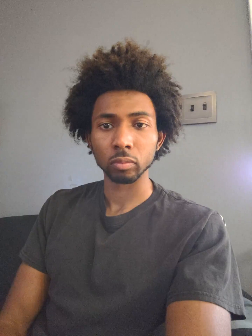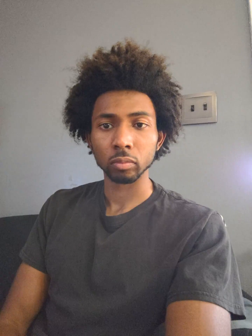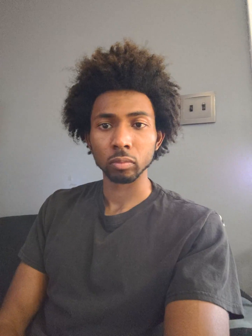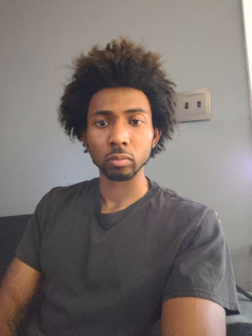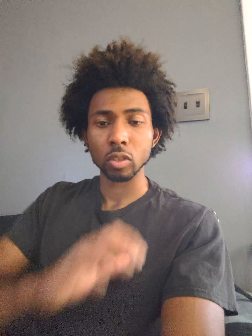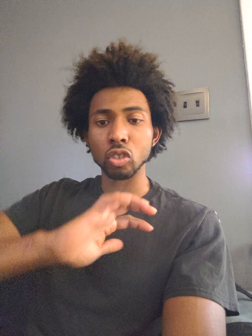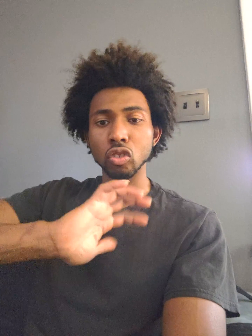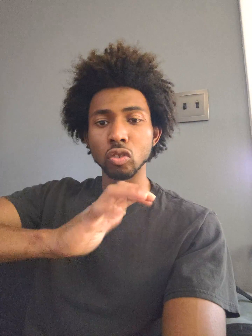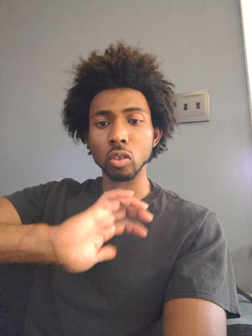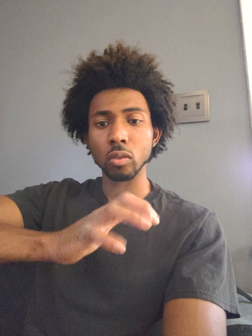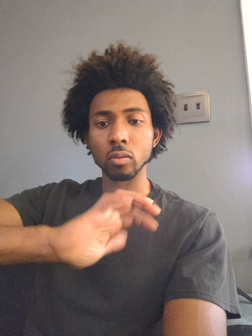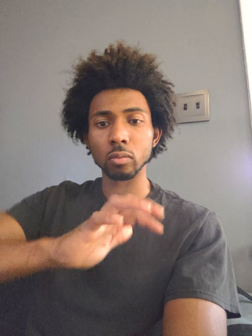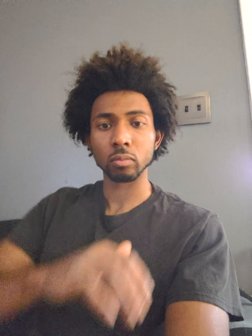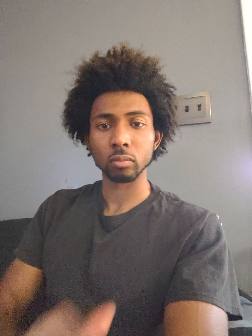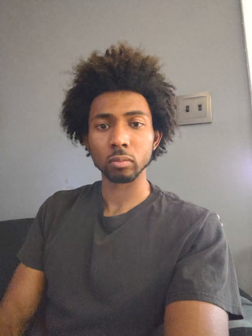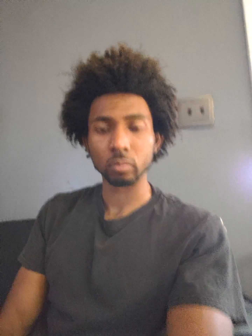cheese